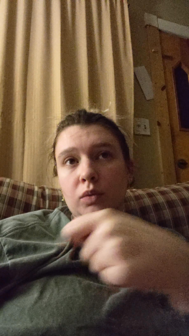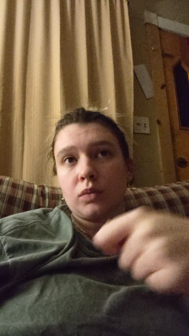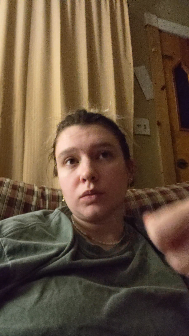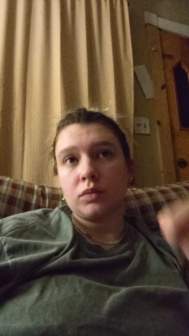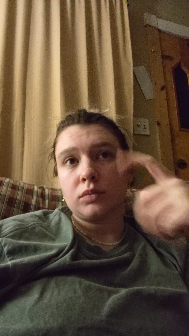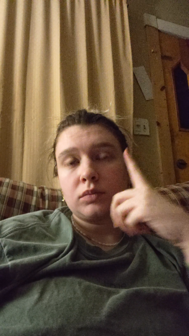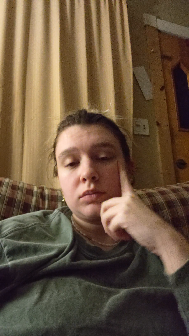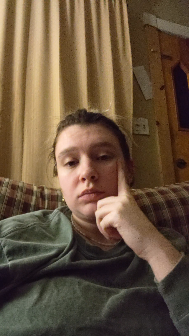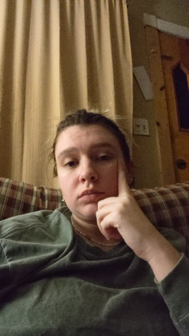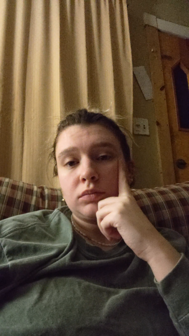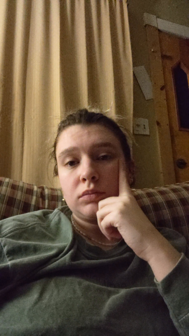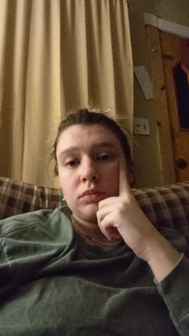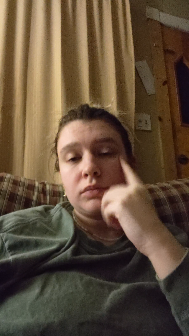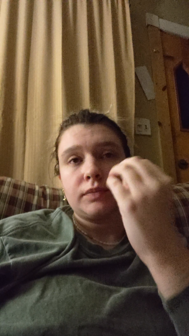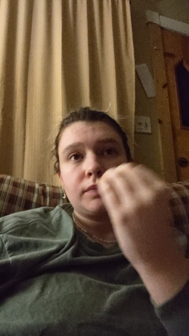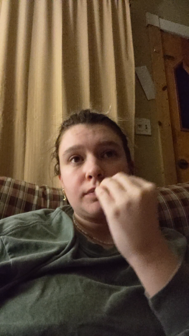eat